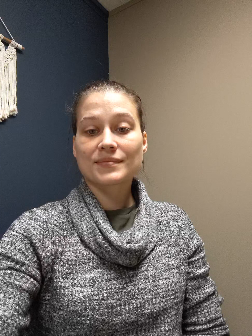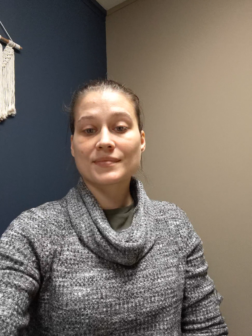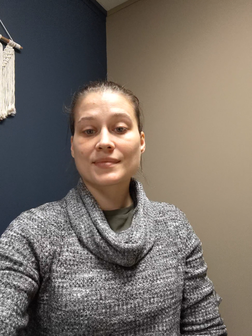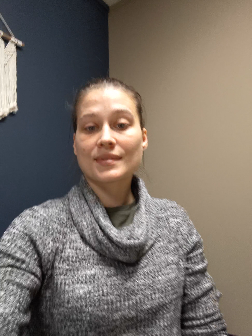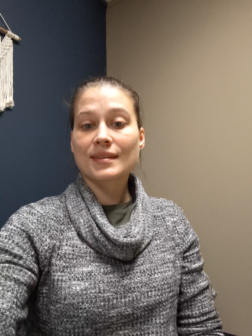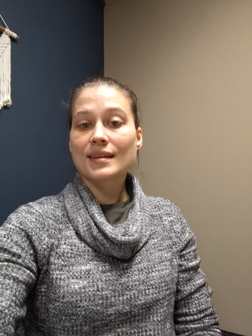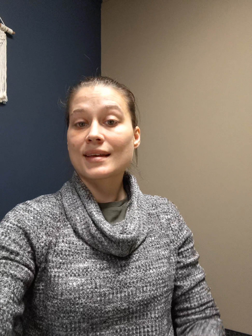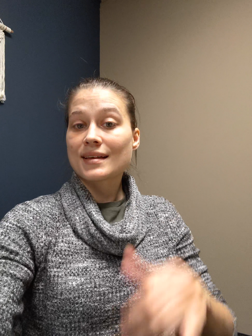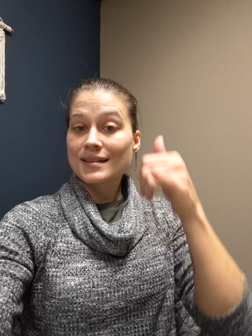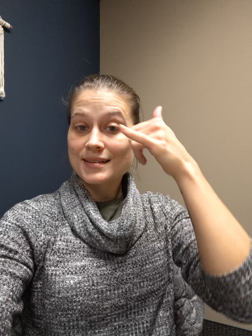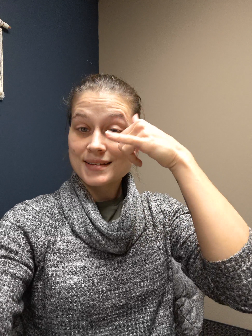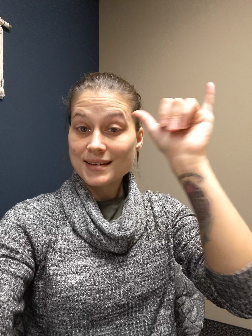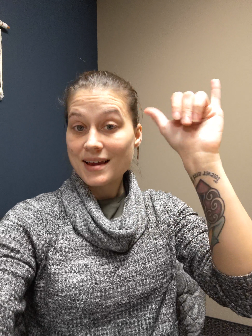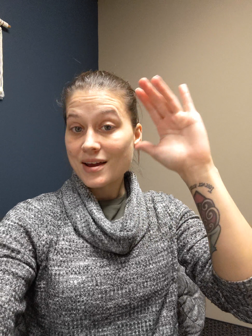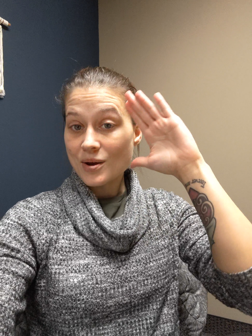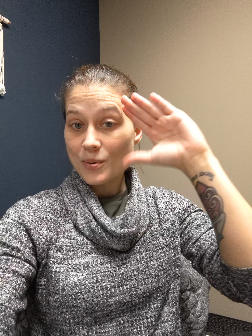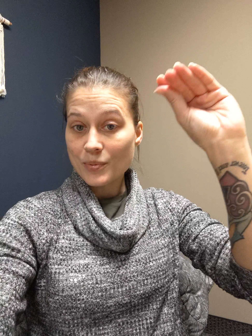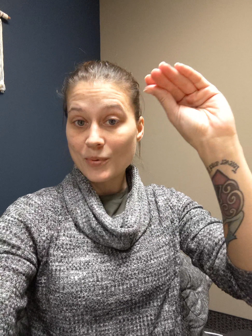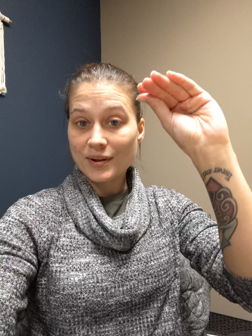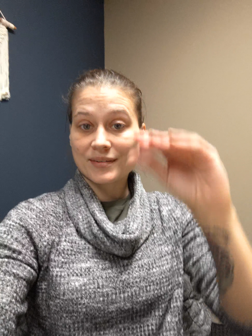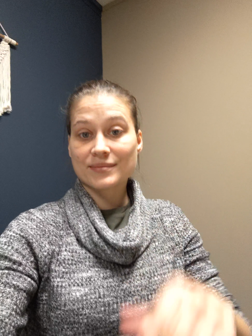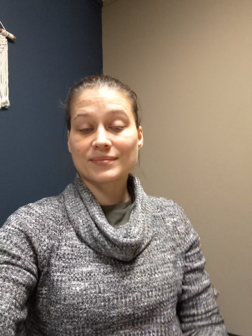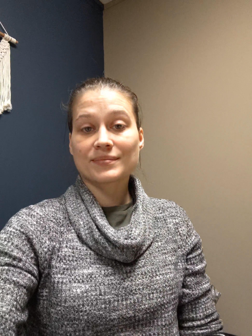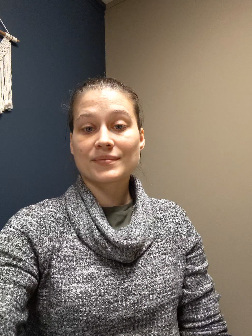cowboy